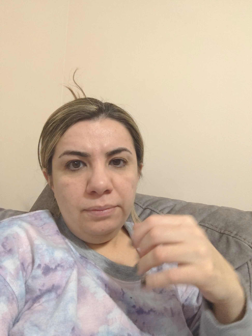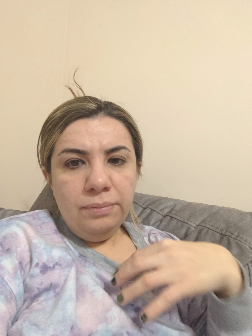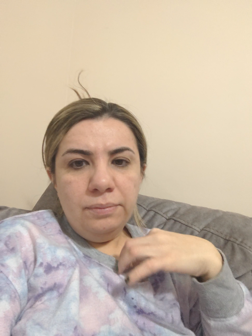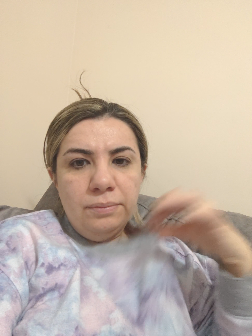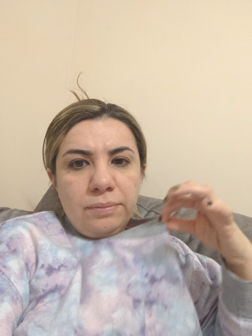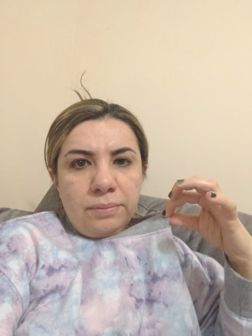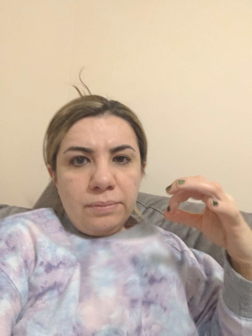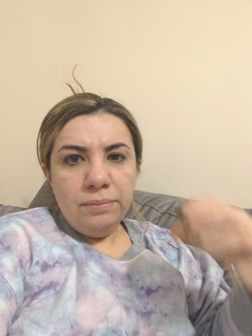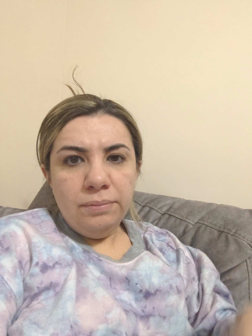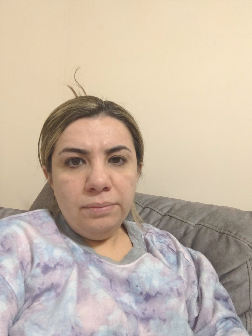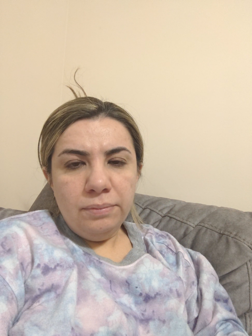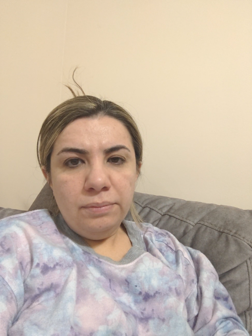shirt